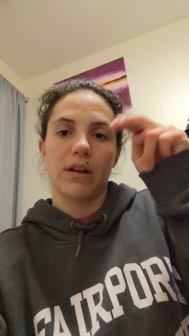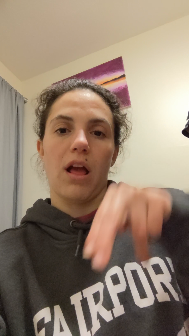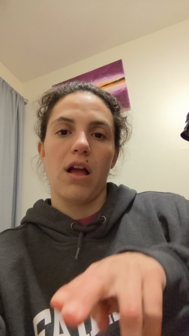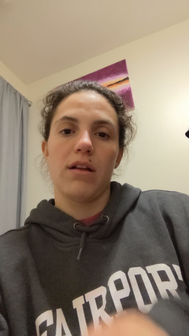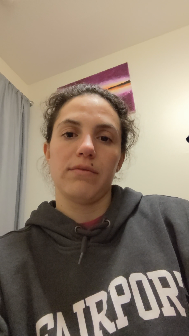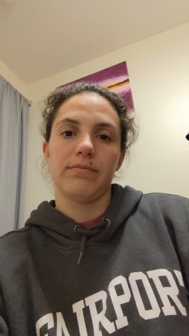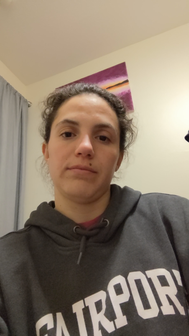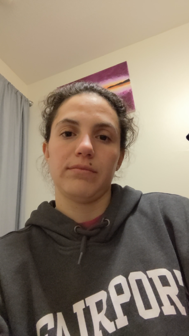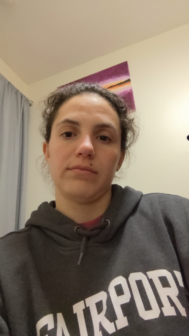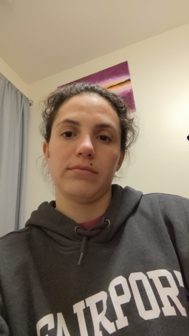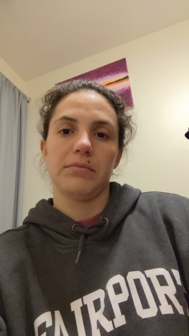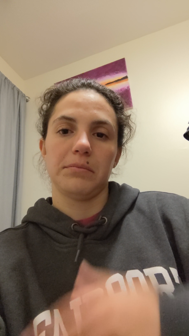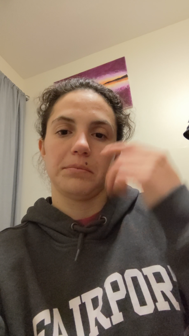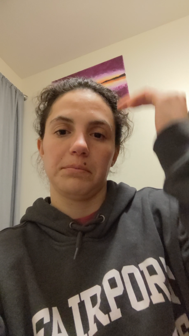big